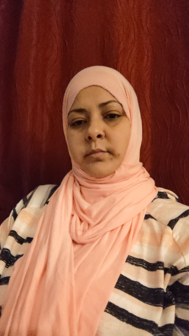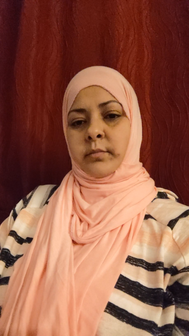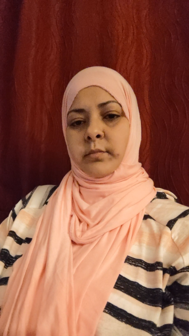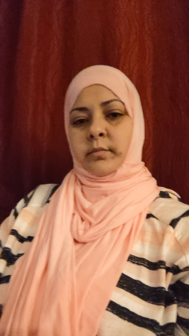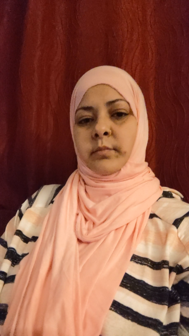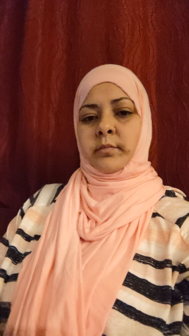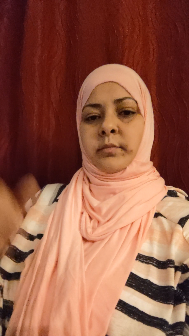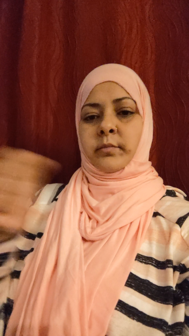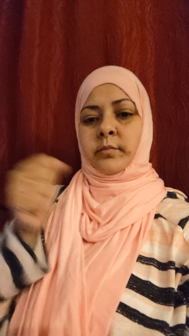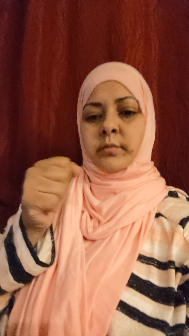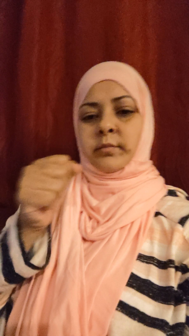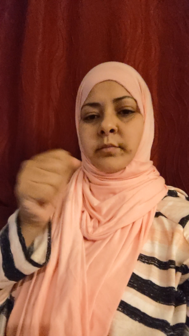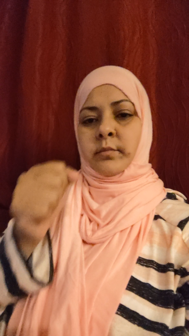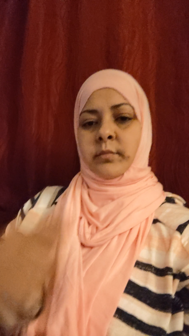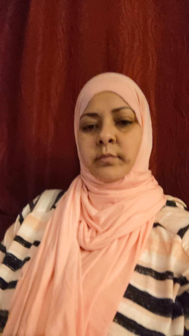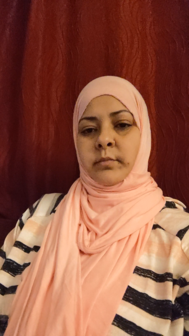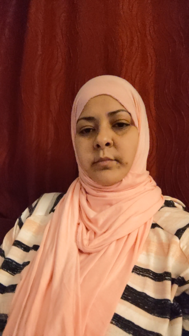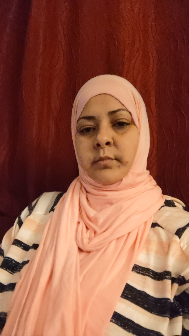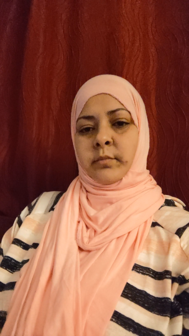shake